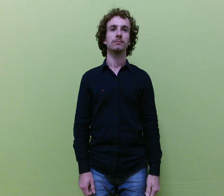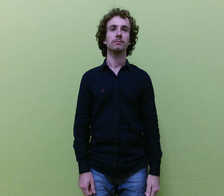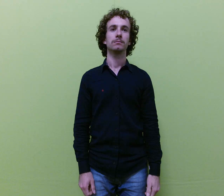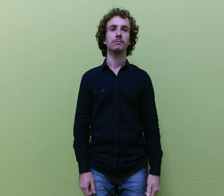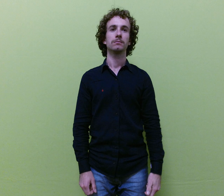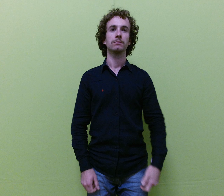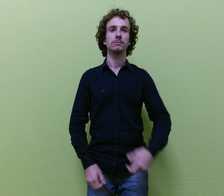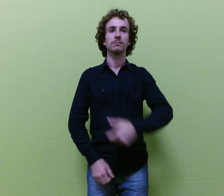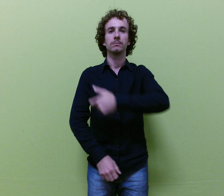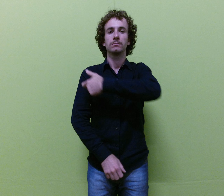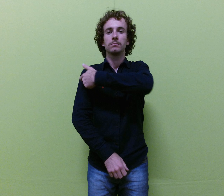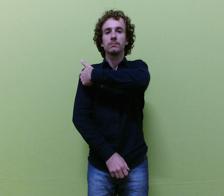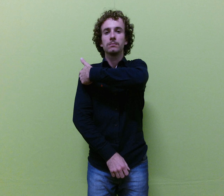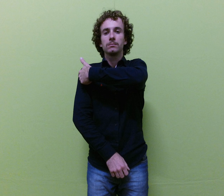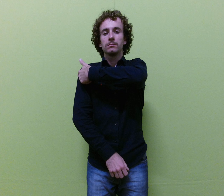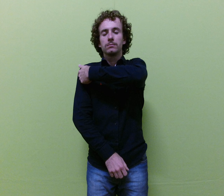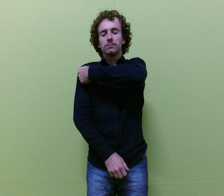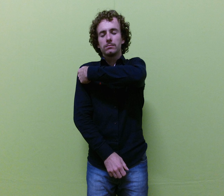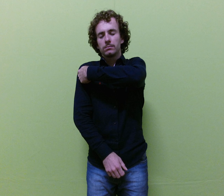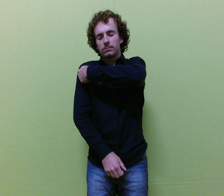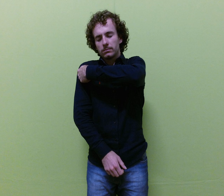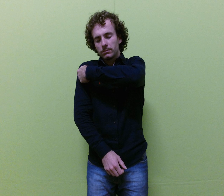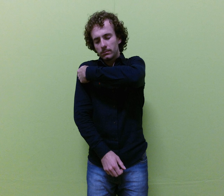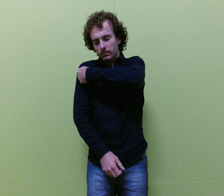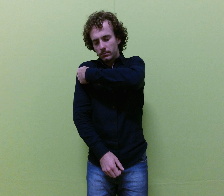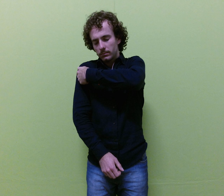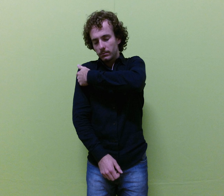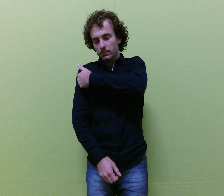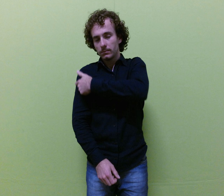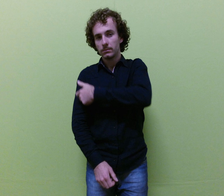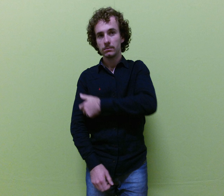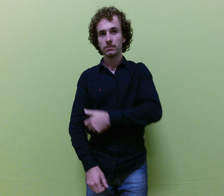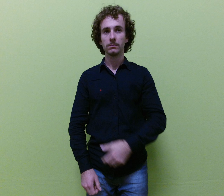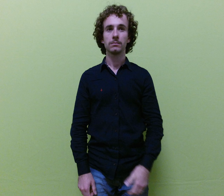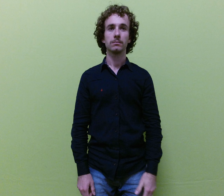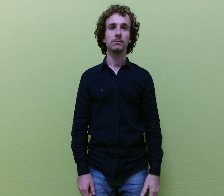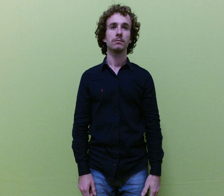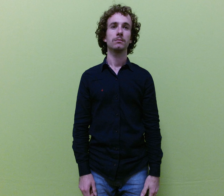vacina